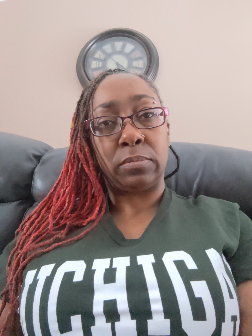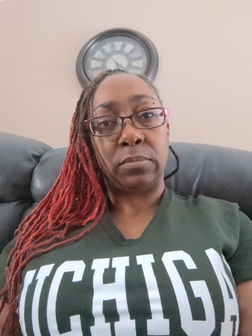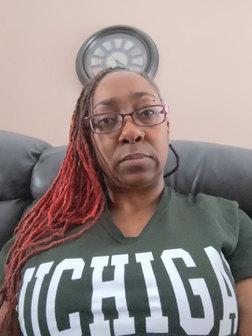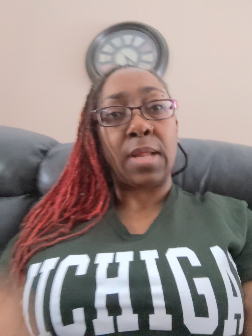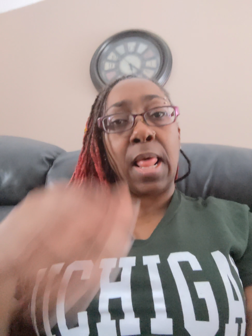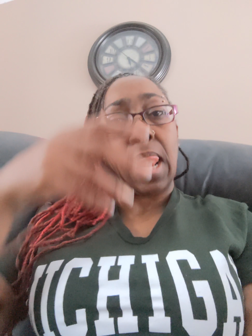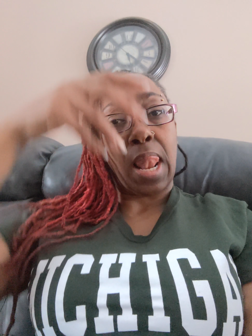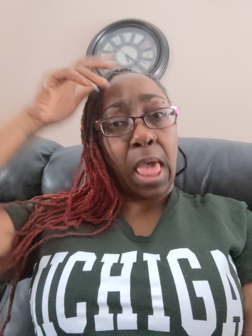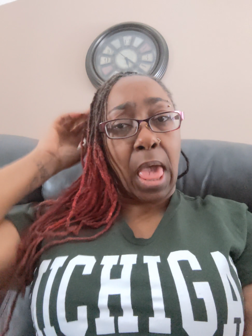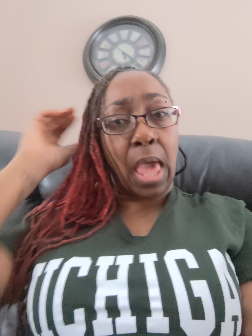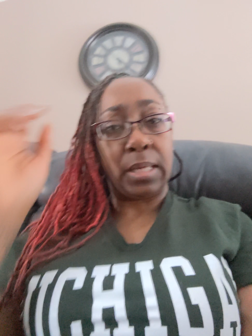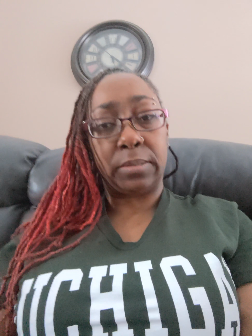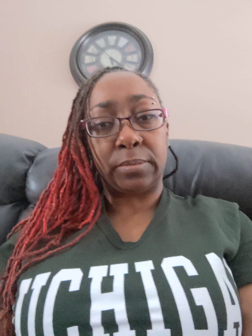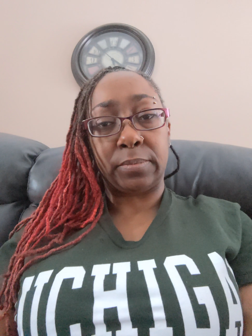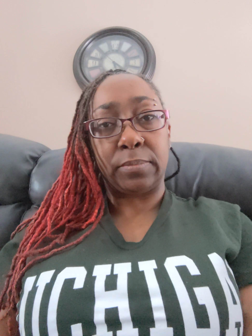lion